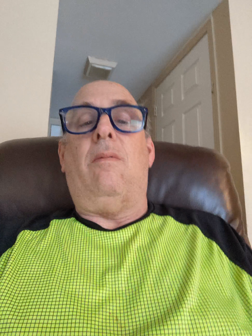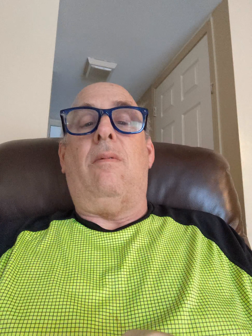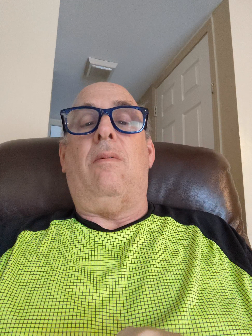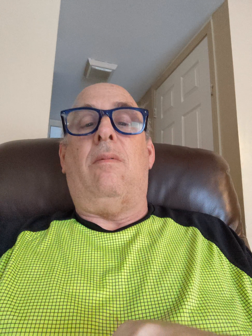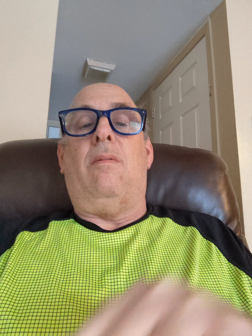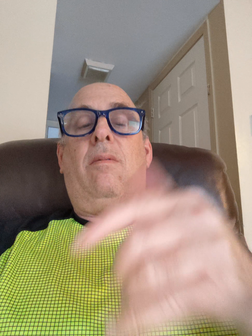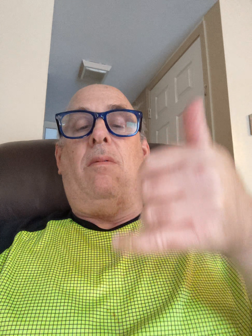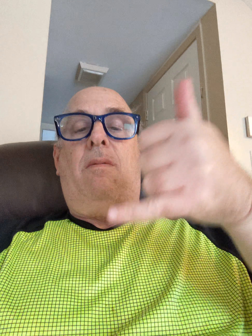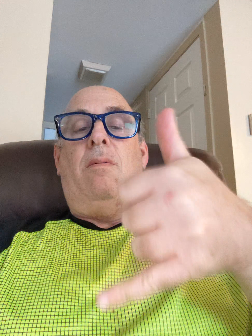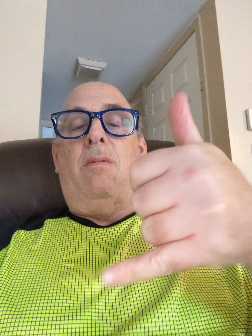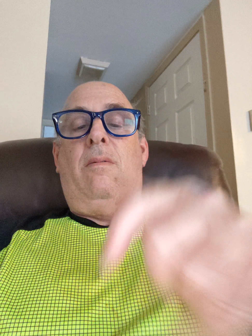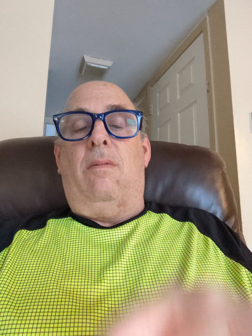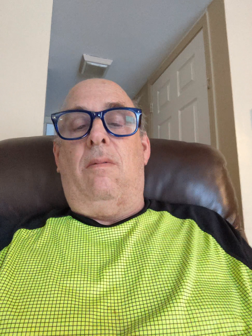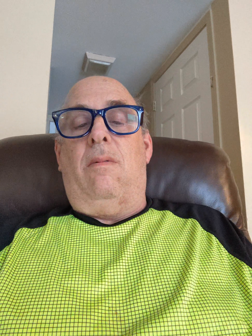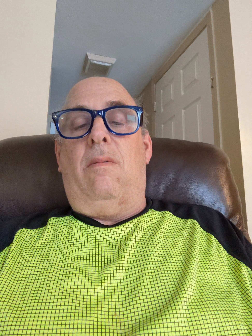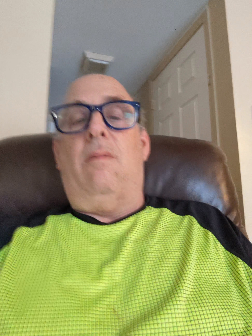closet